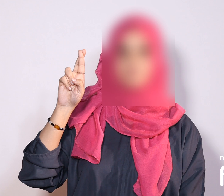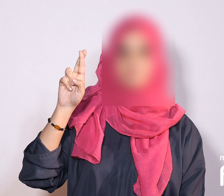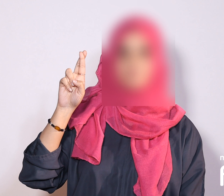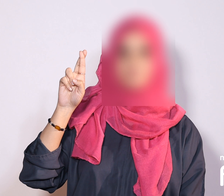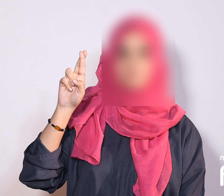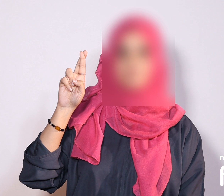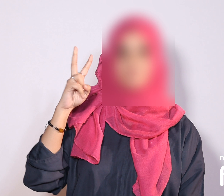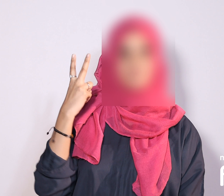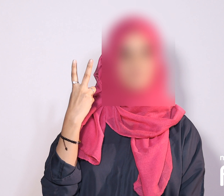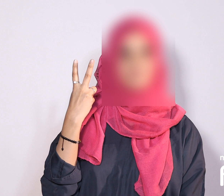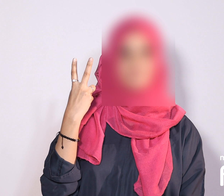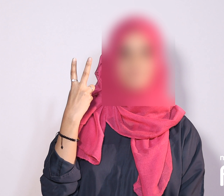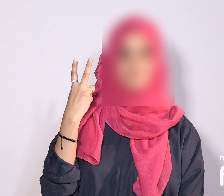ڑ